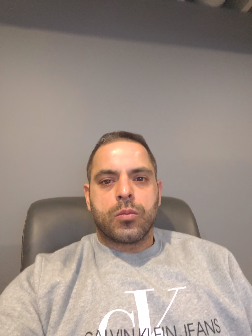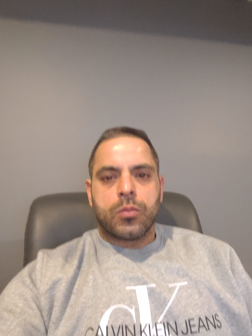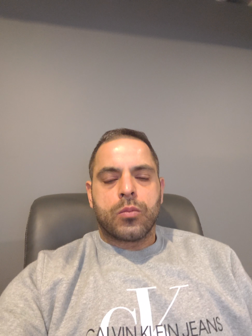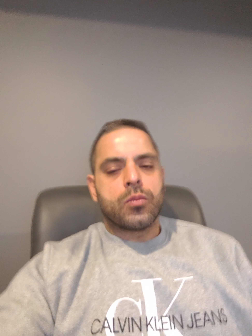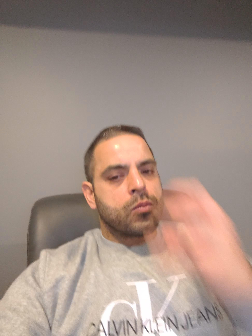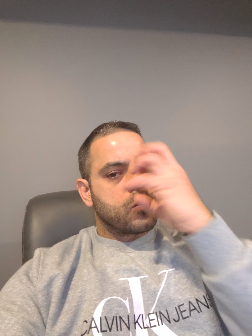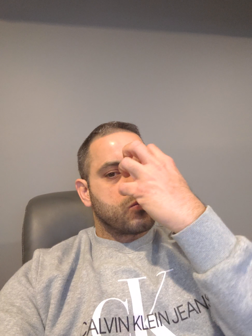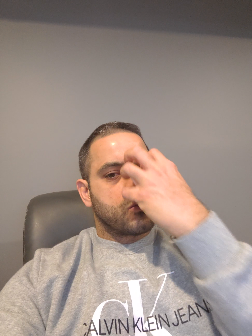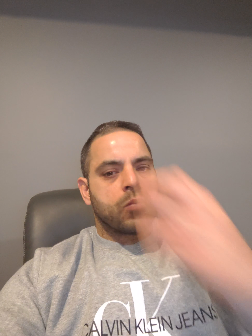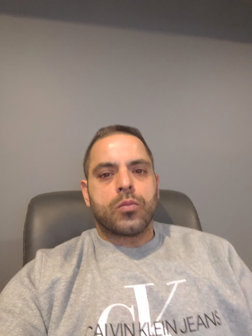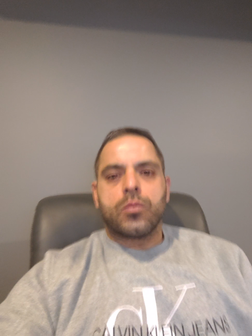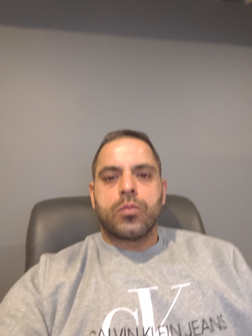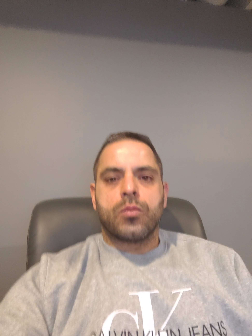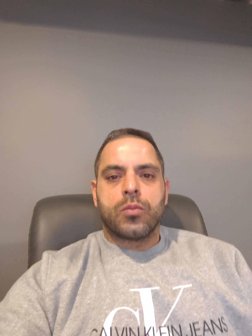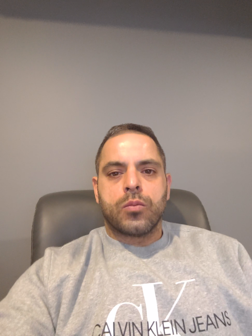clown